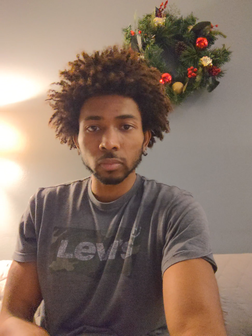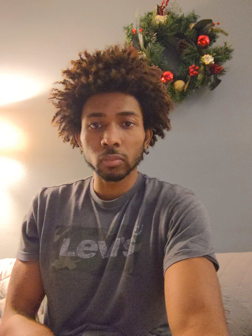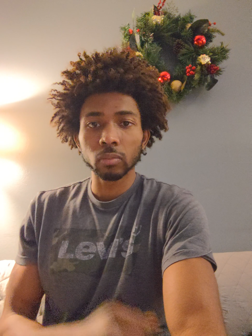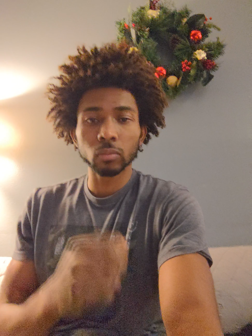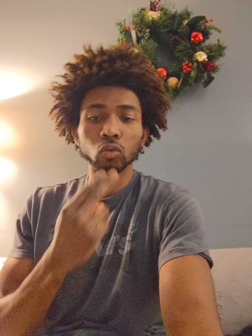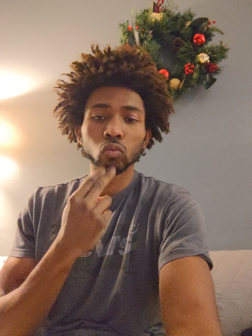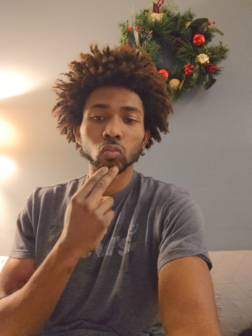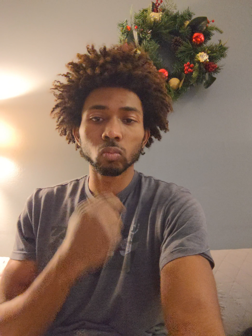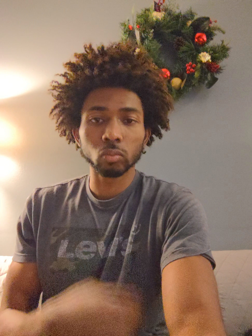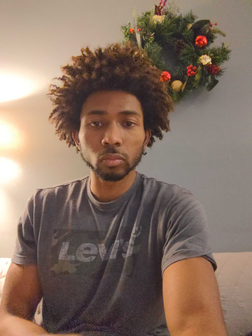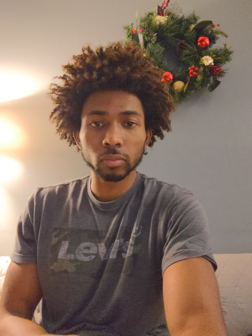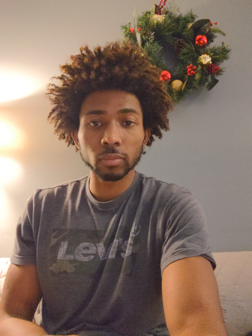cute